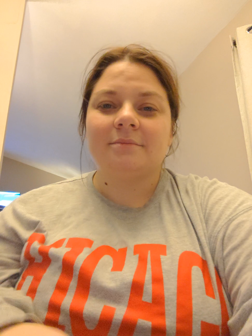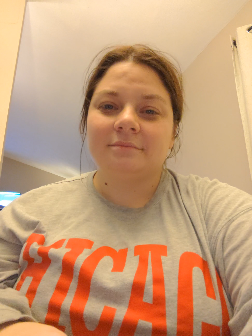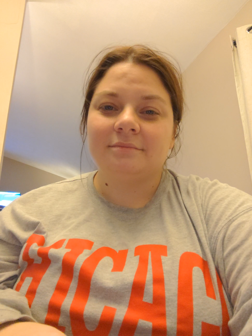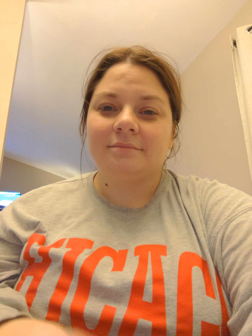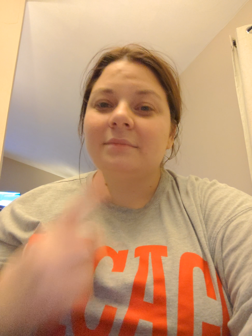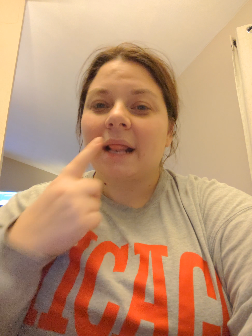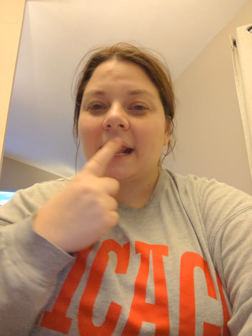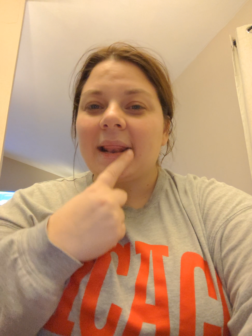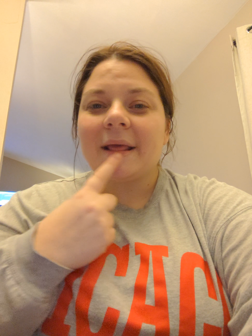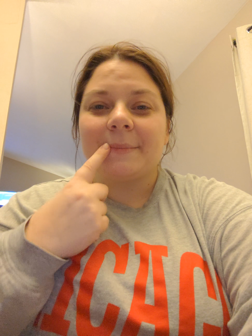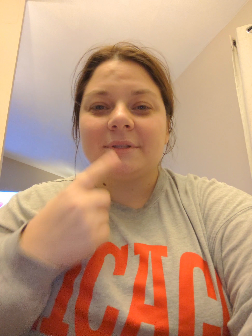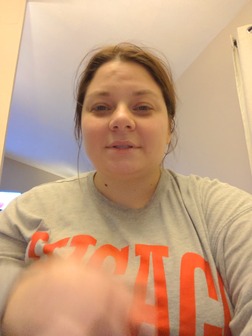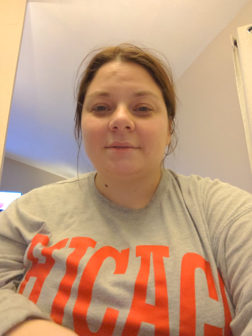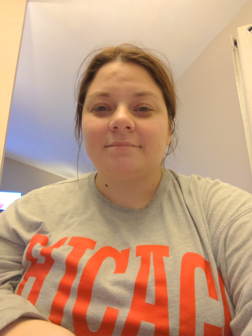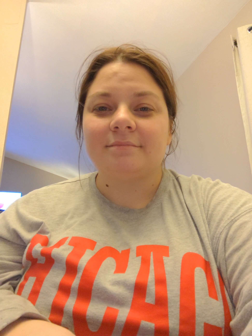lips